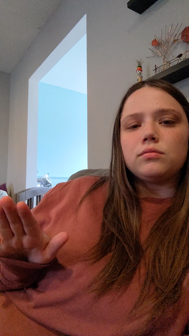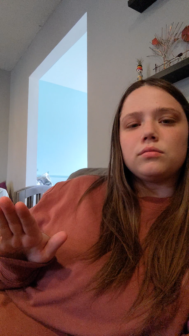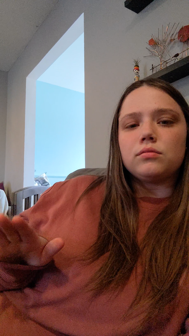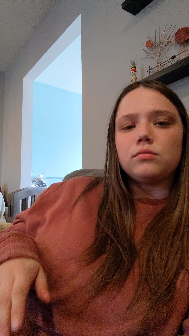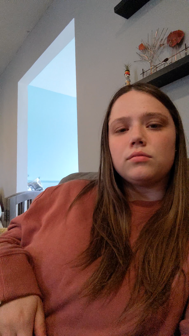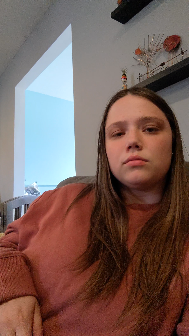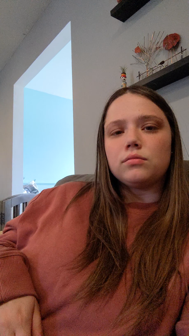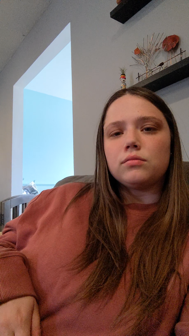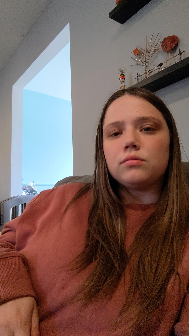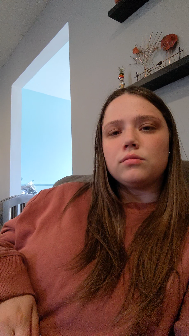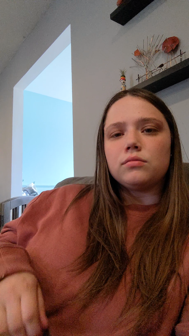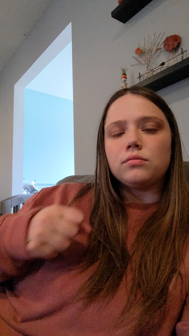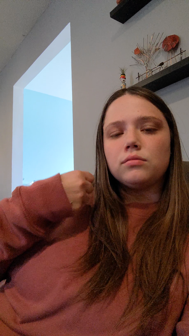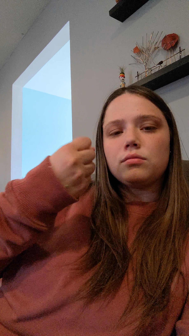drive